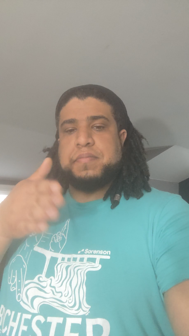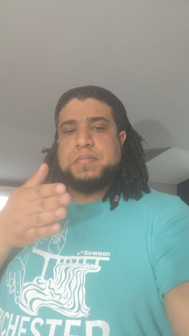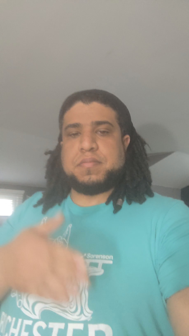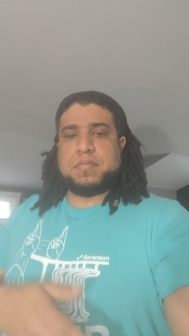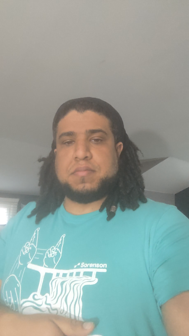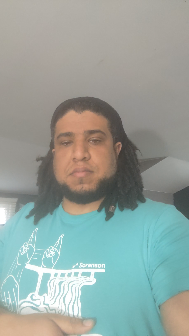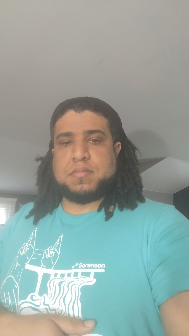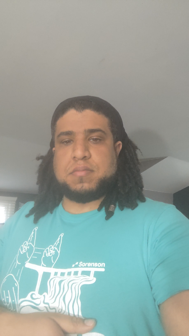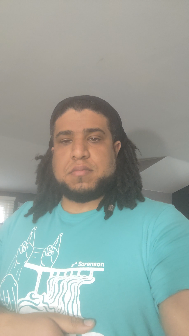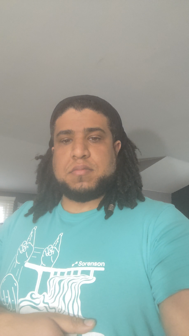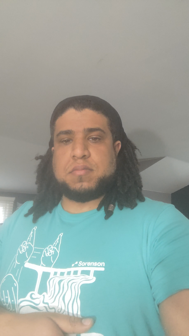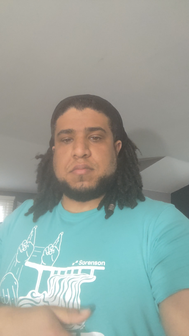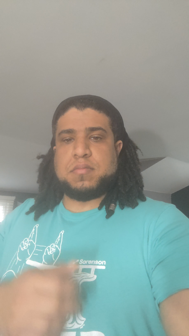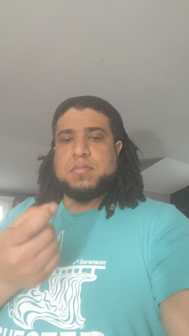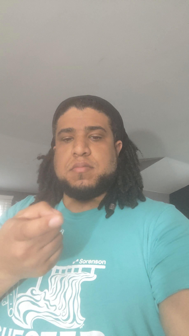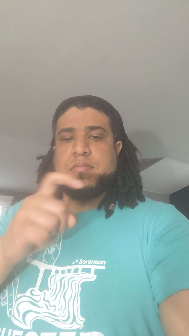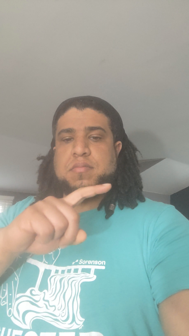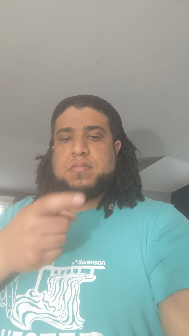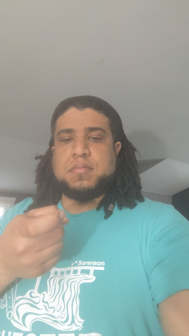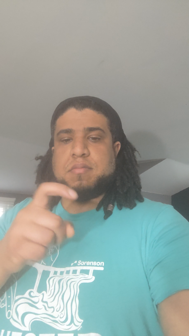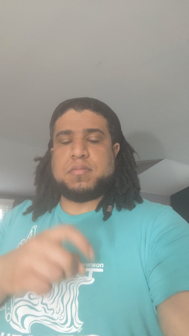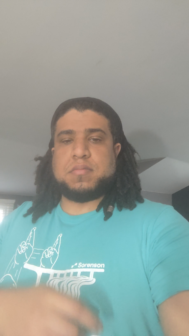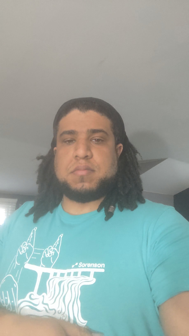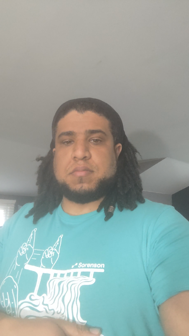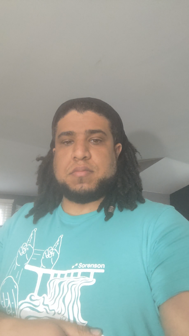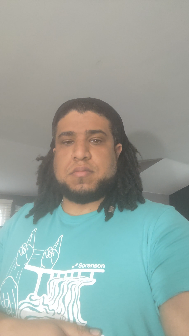friend